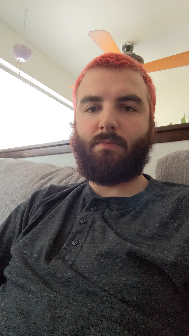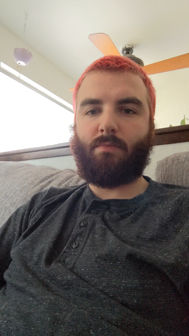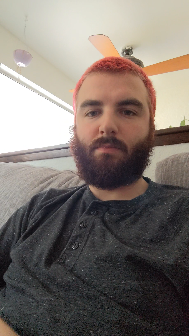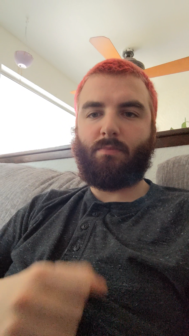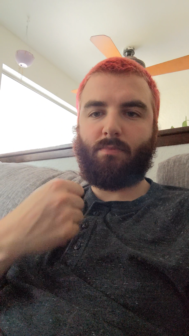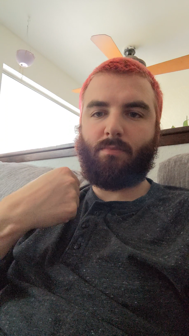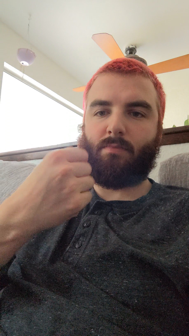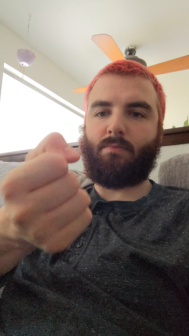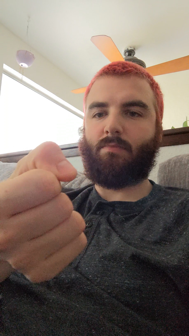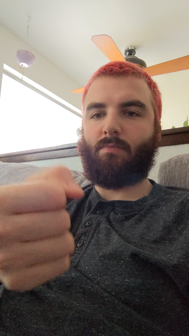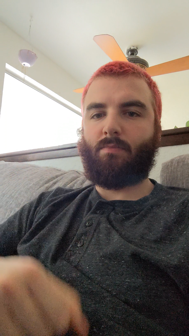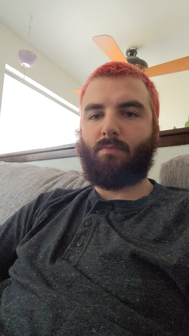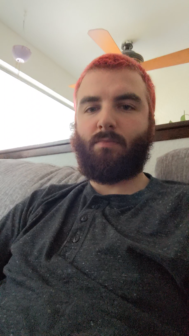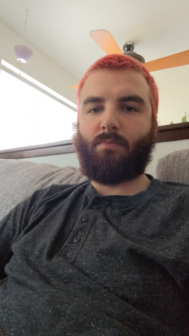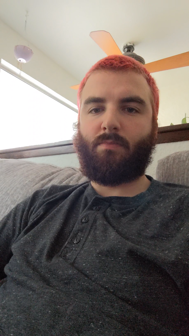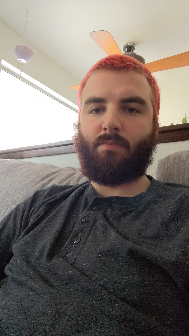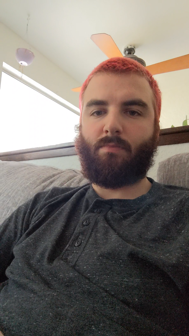drive